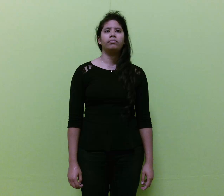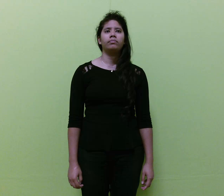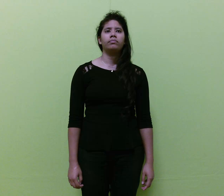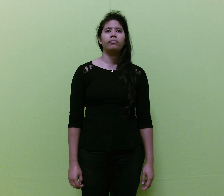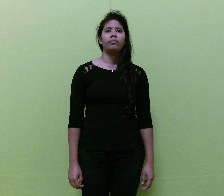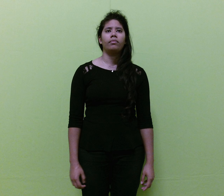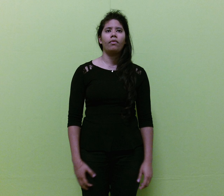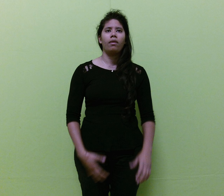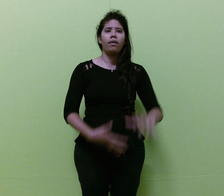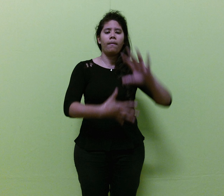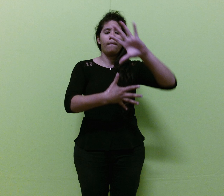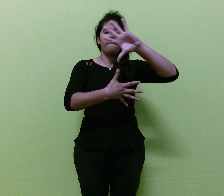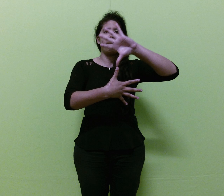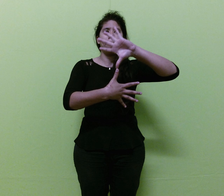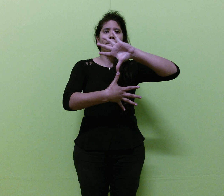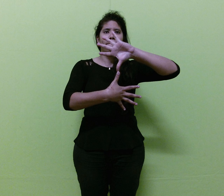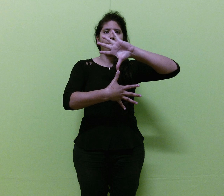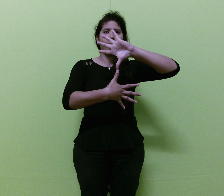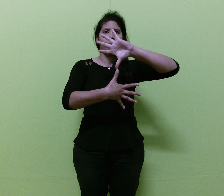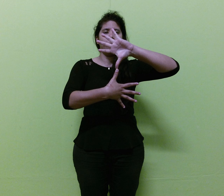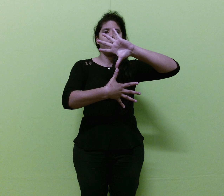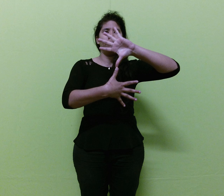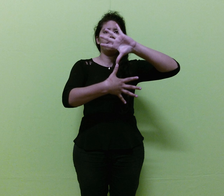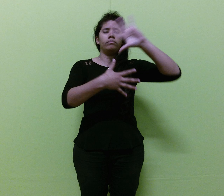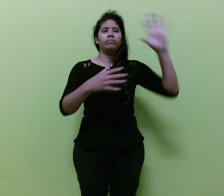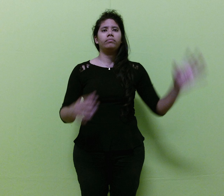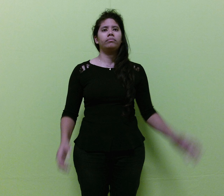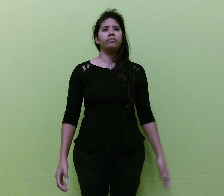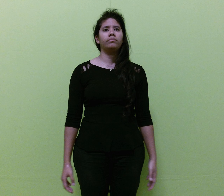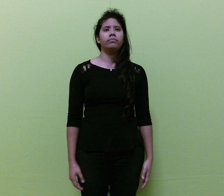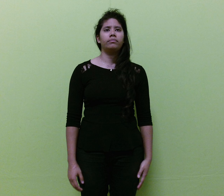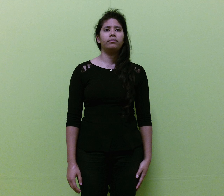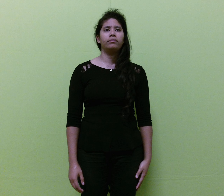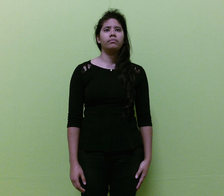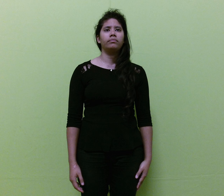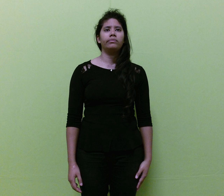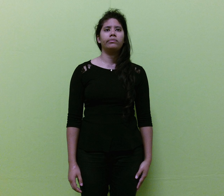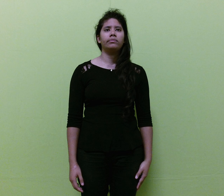América